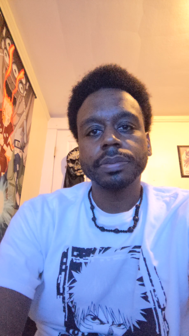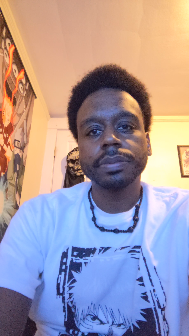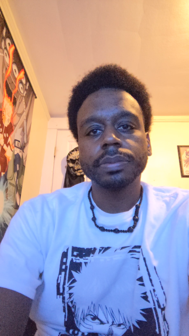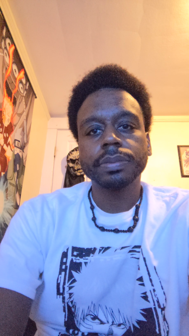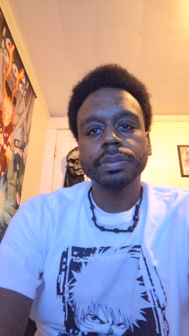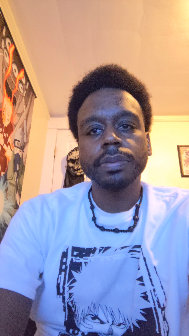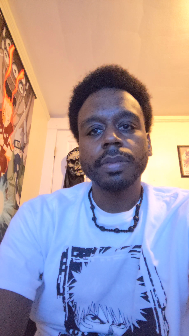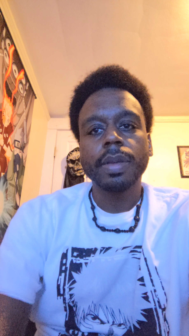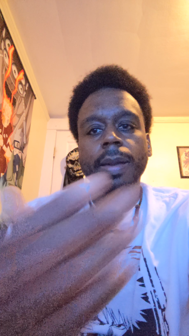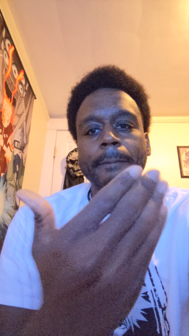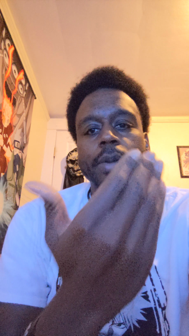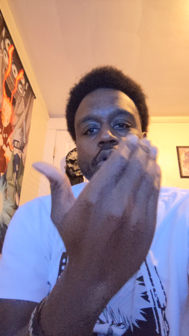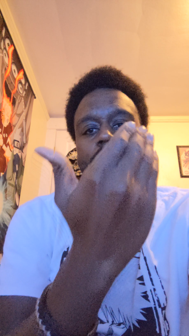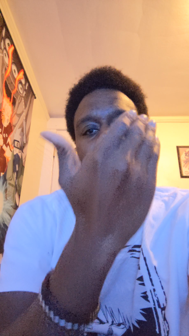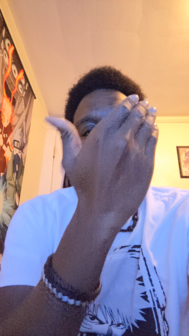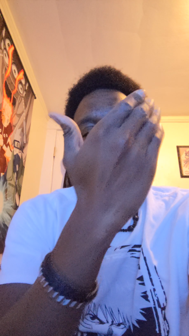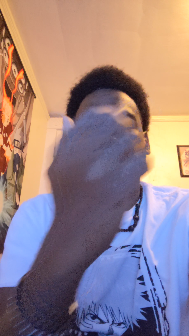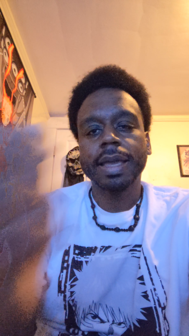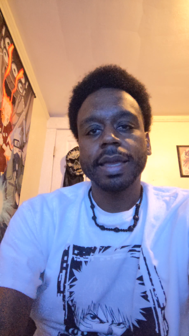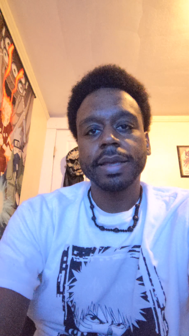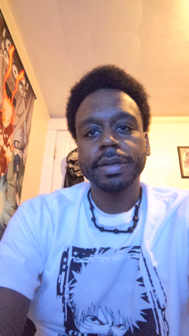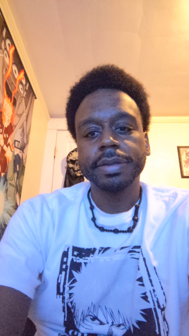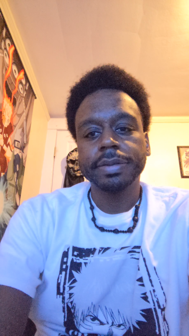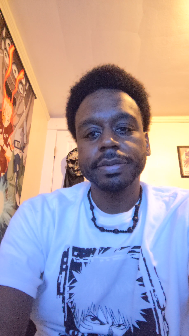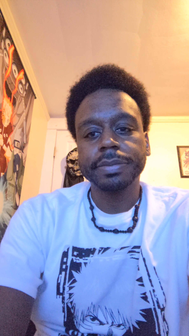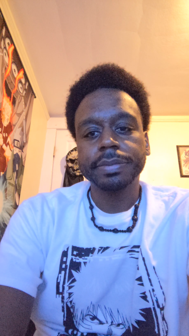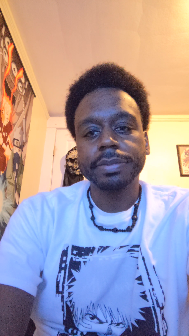butterfly